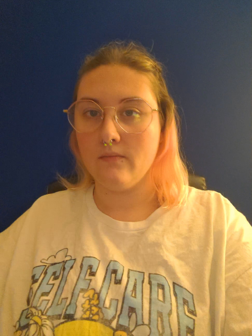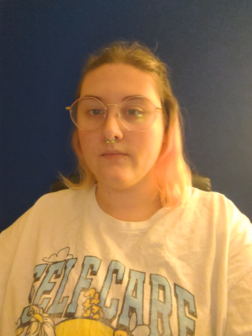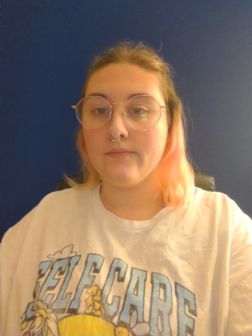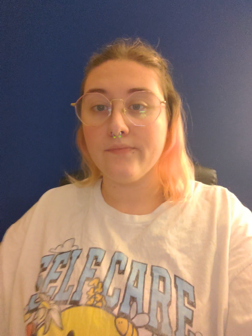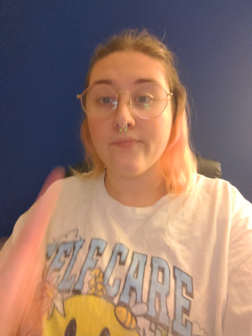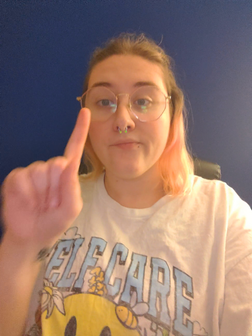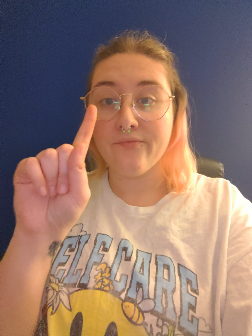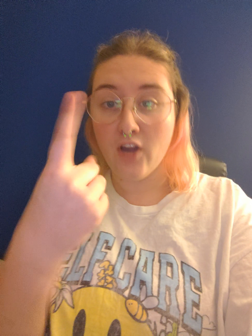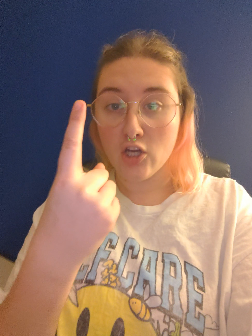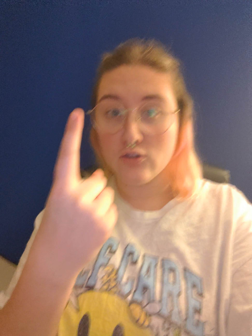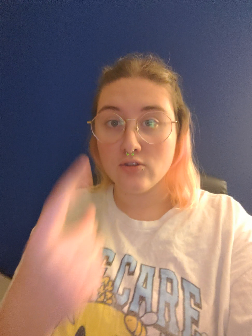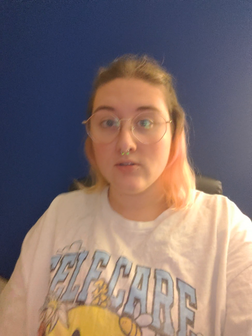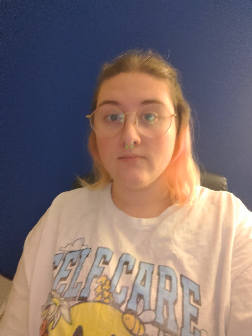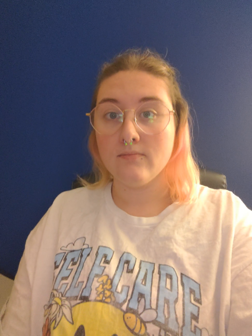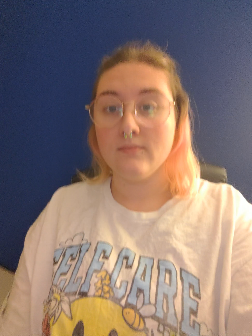first